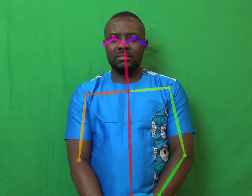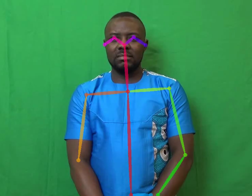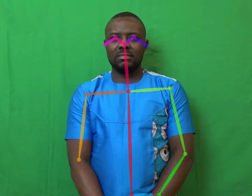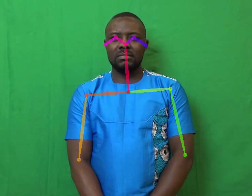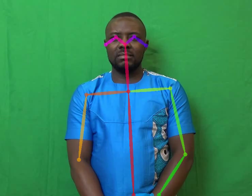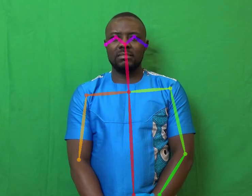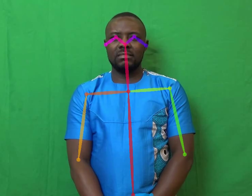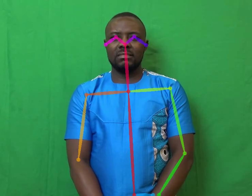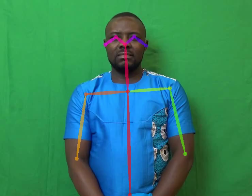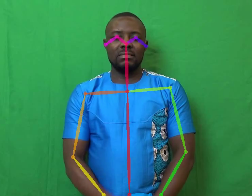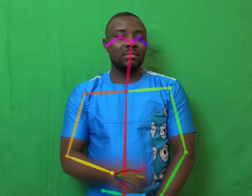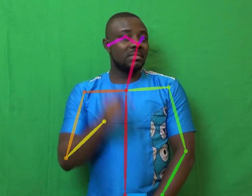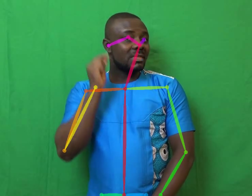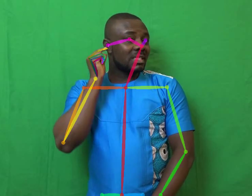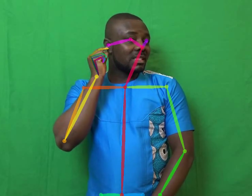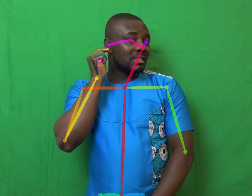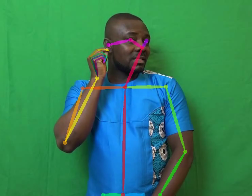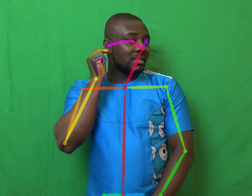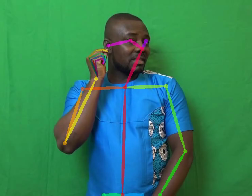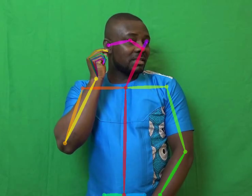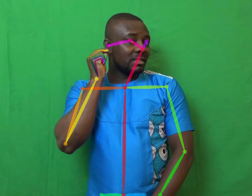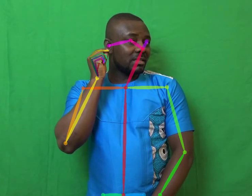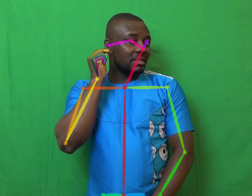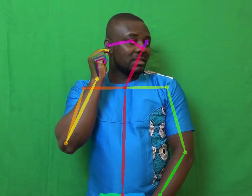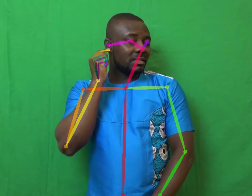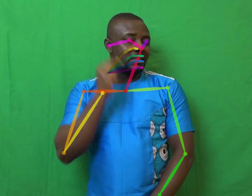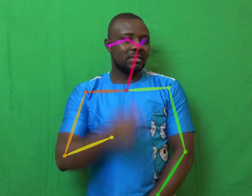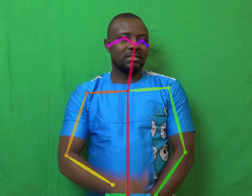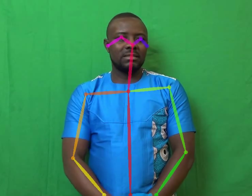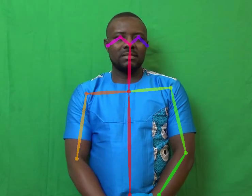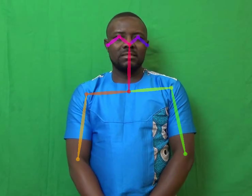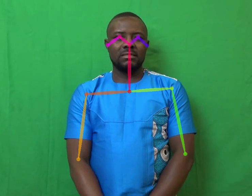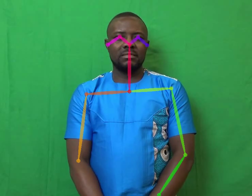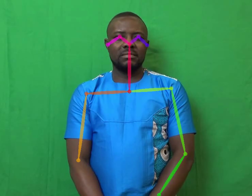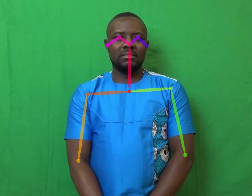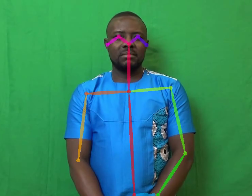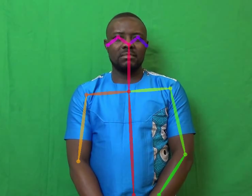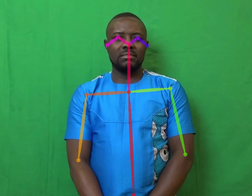ear